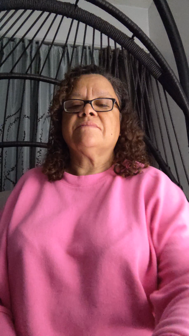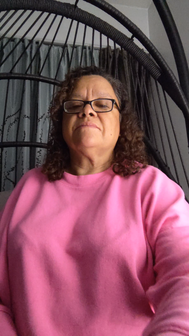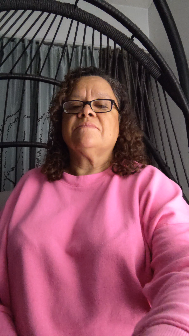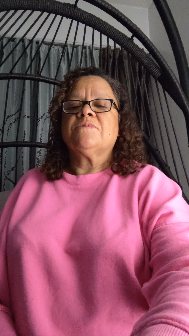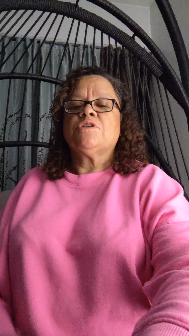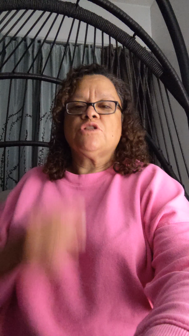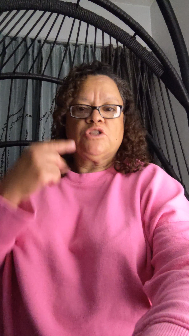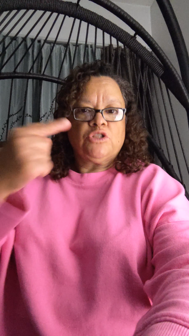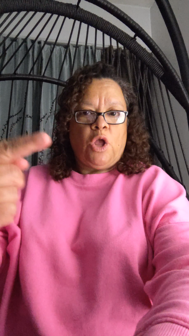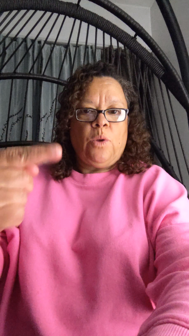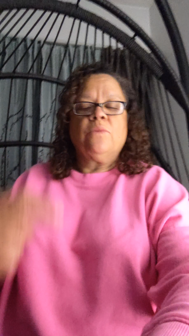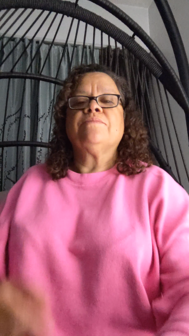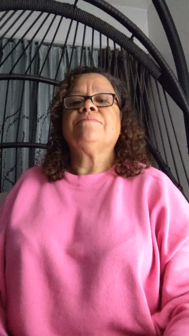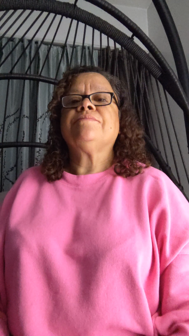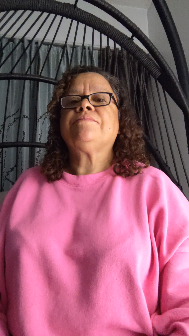show